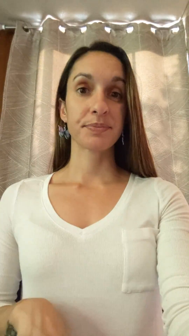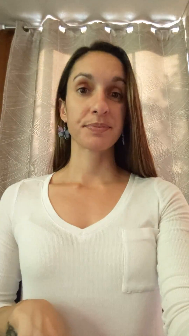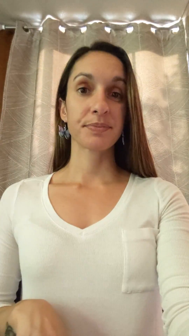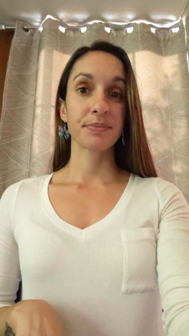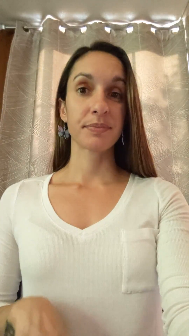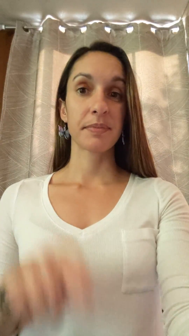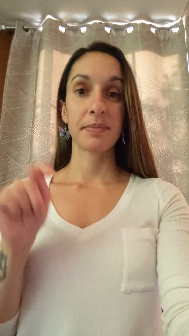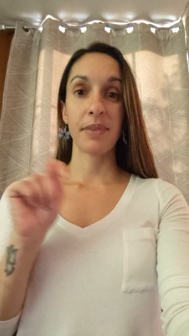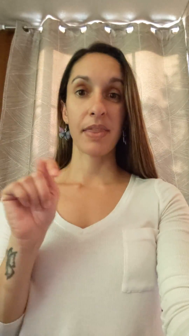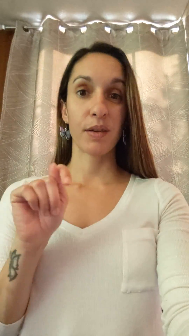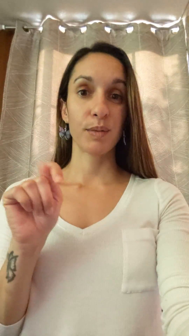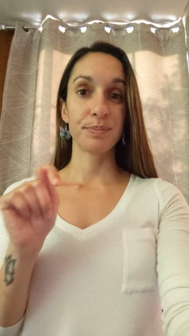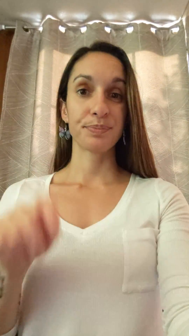bathroom